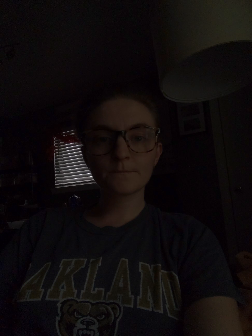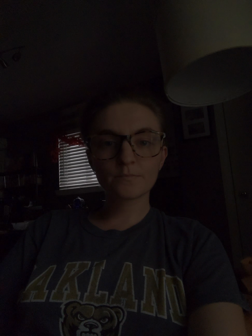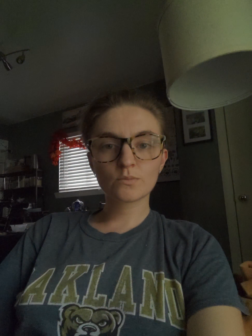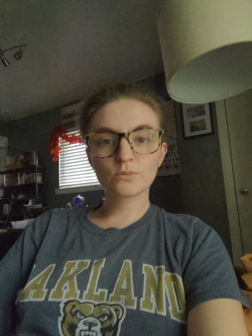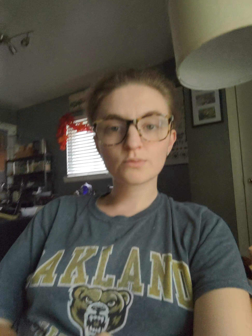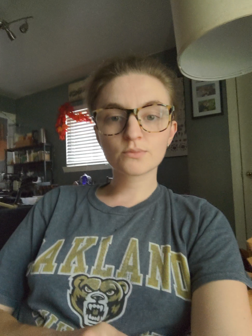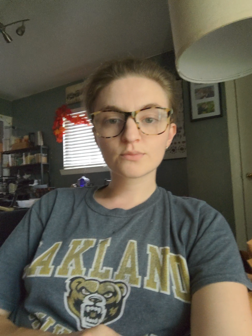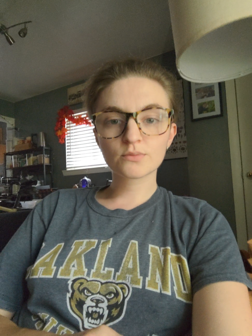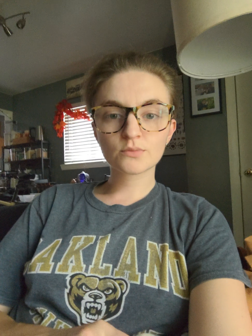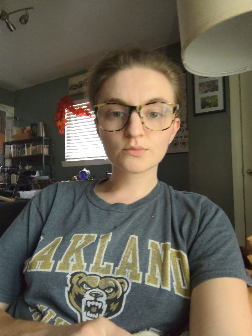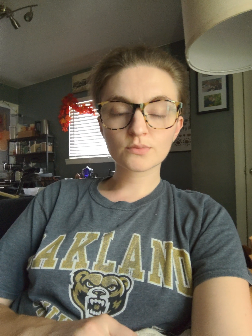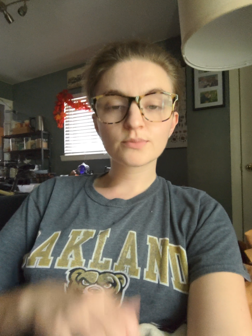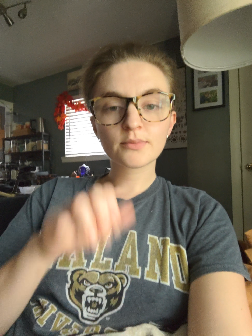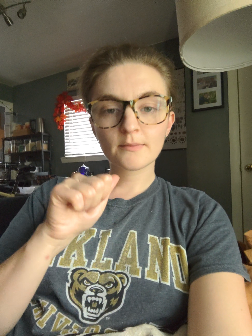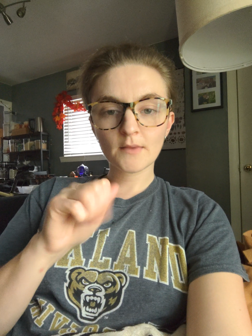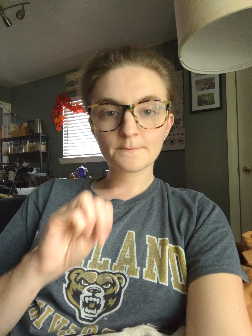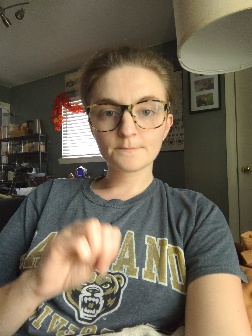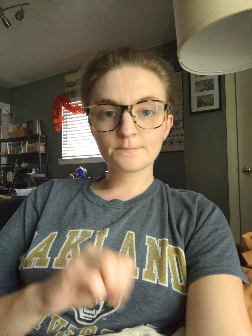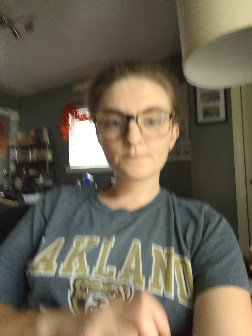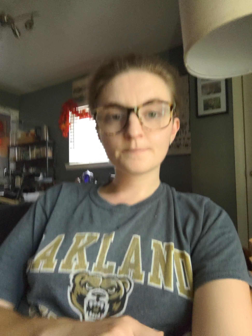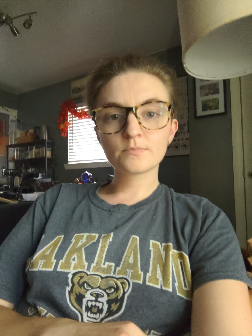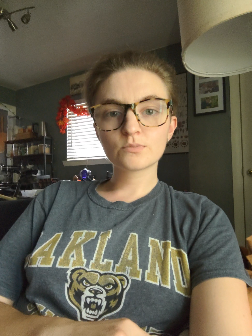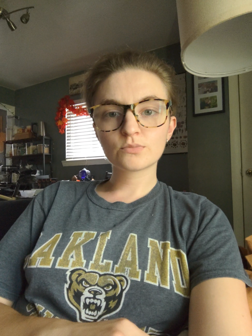am